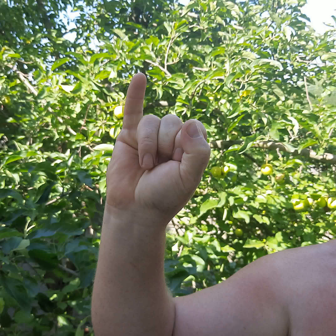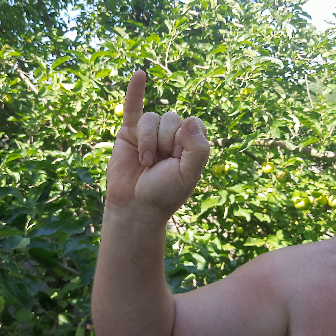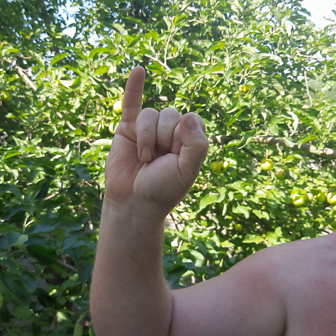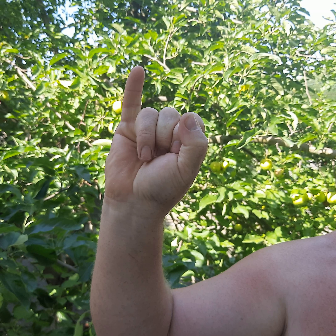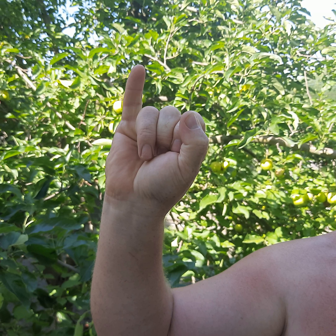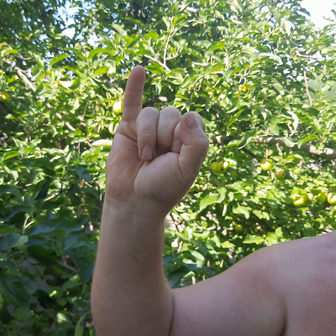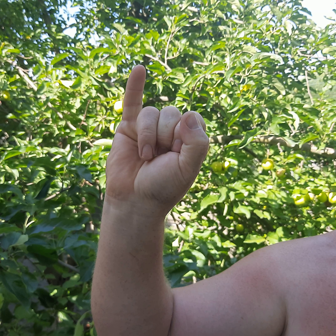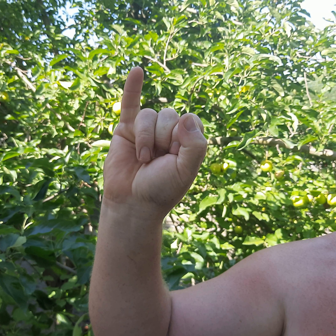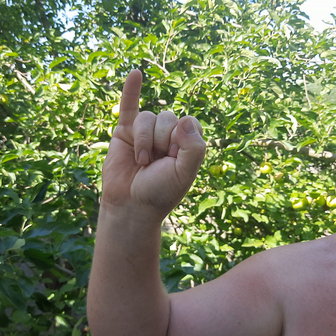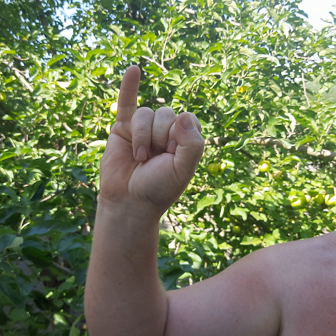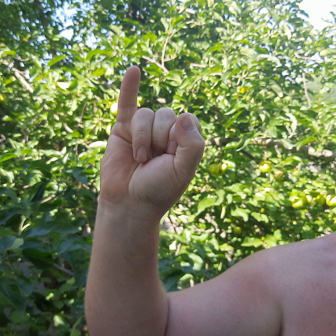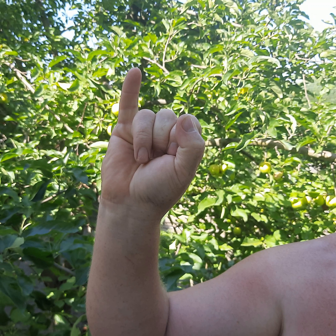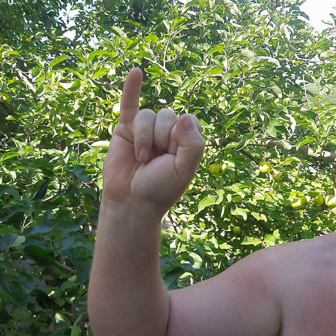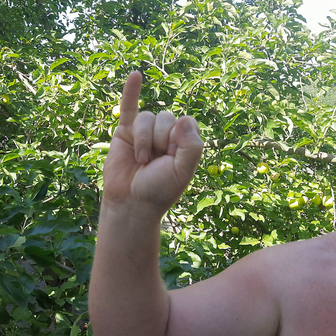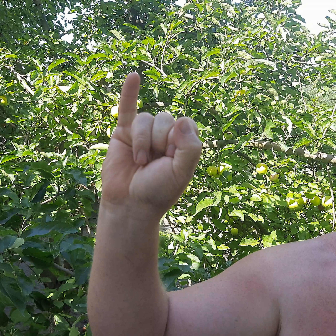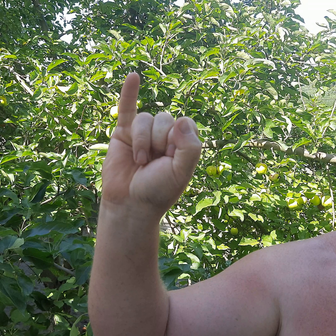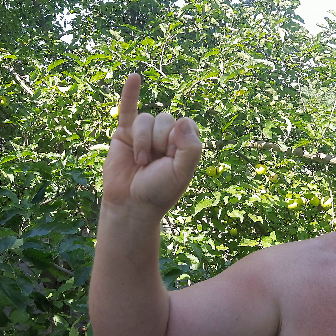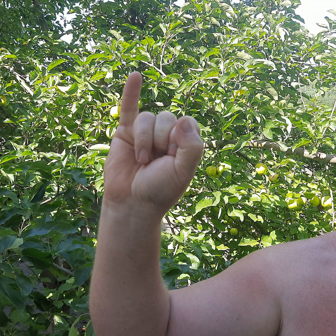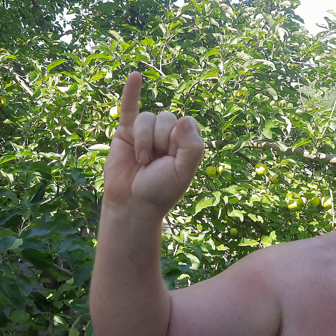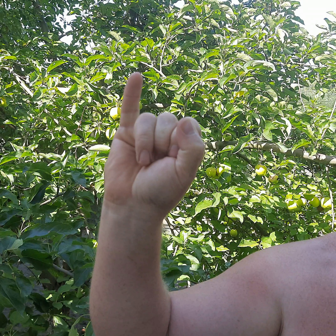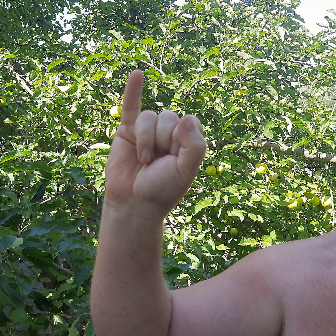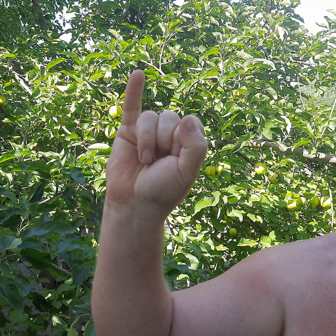І